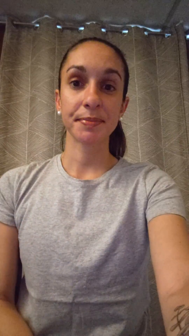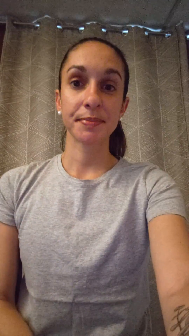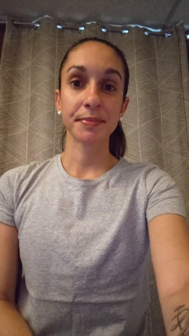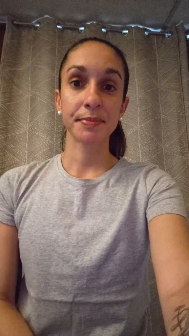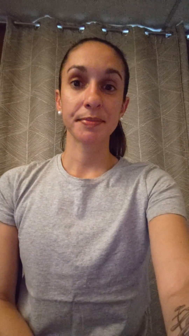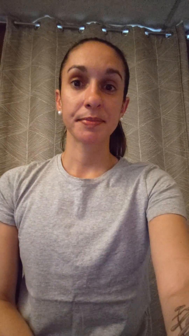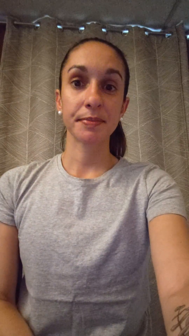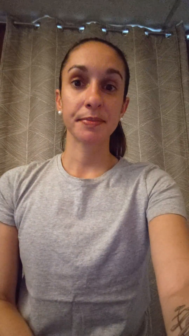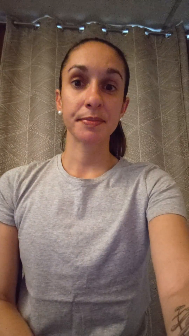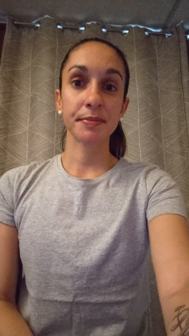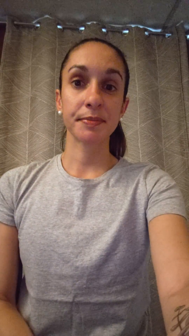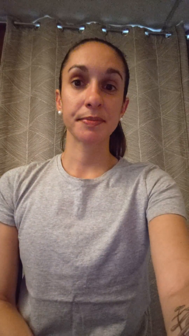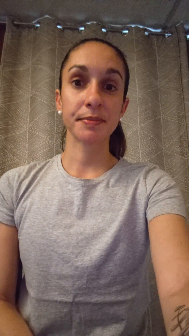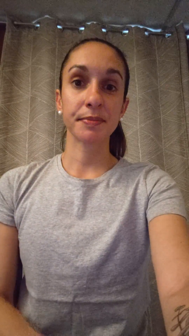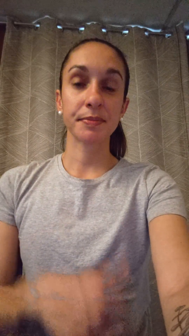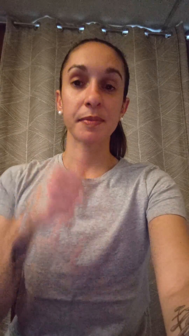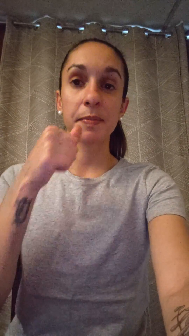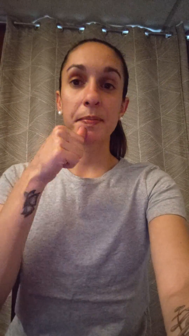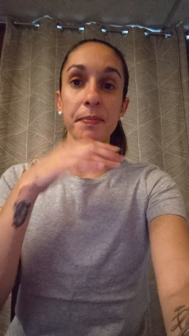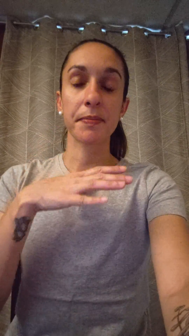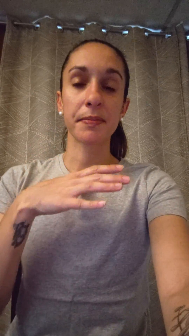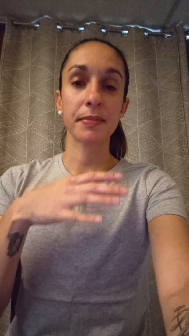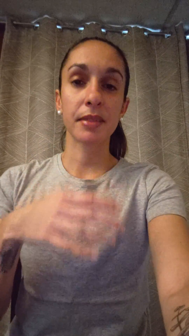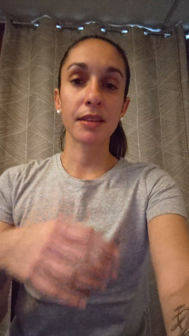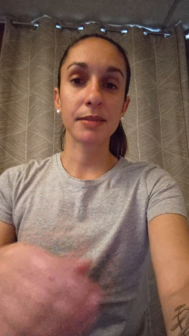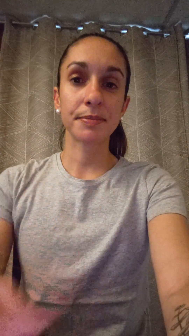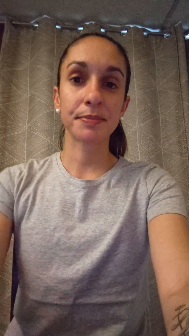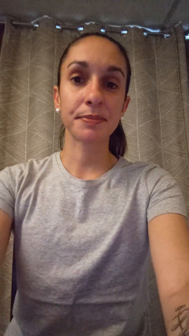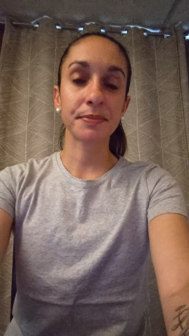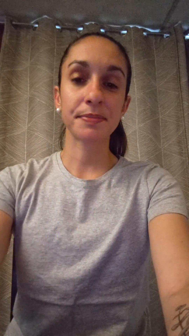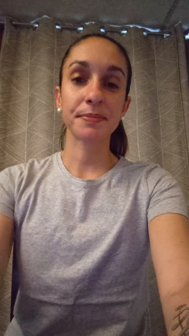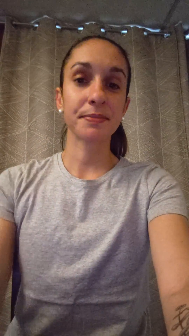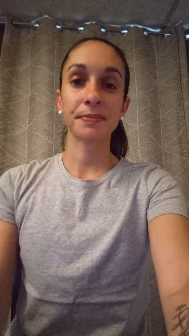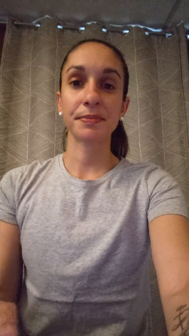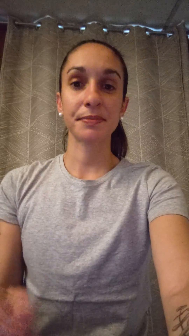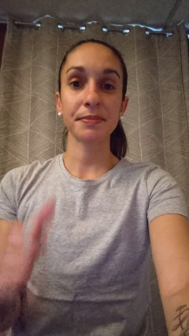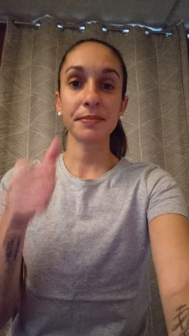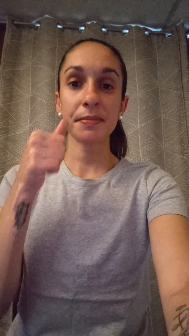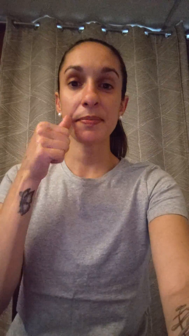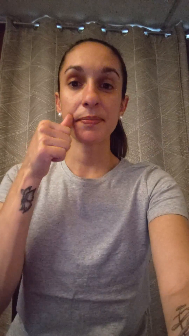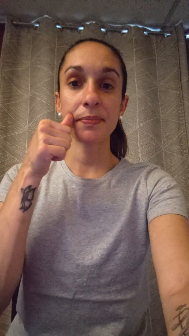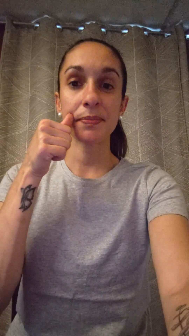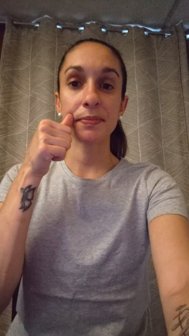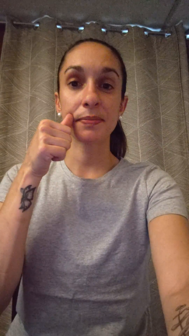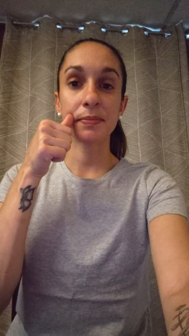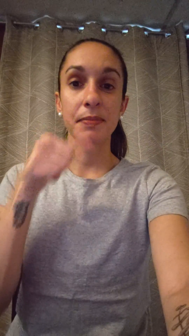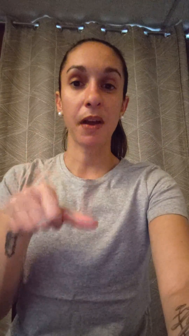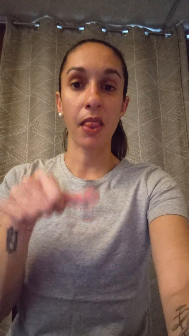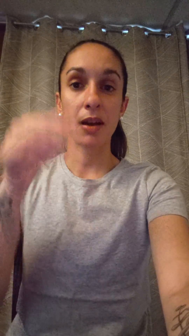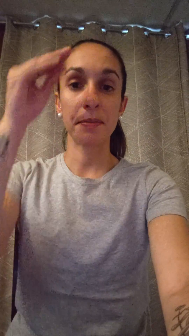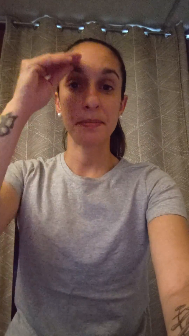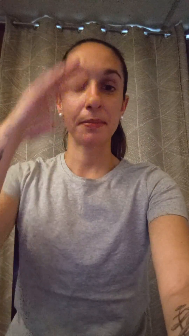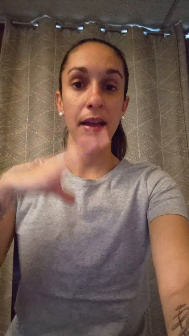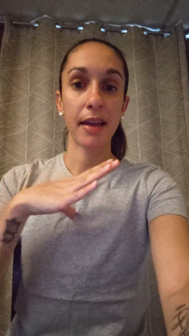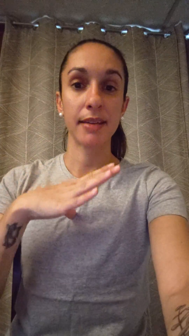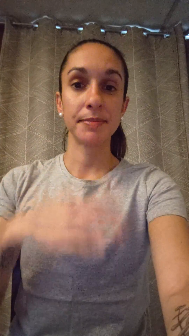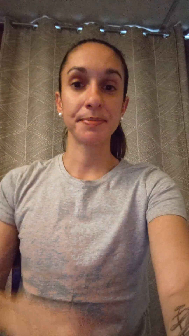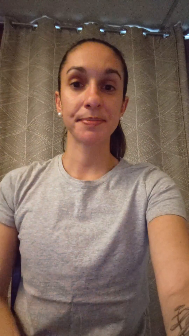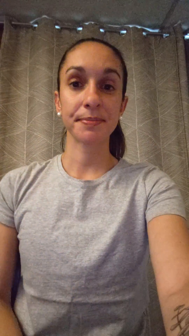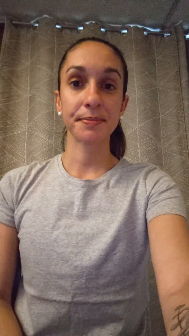mailman